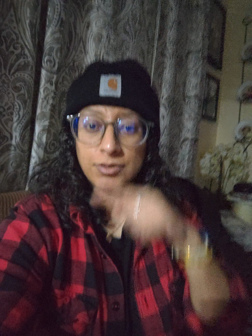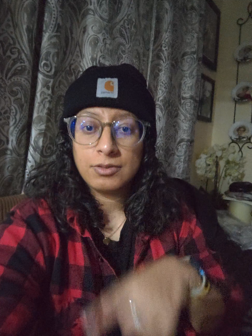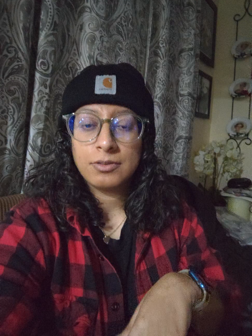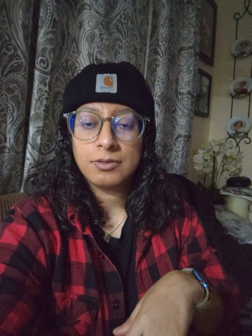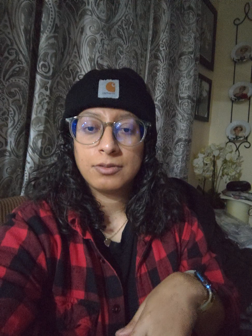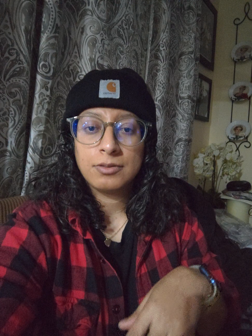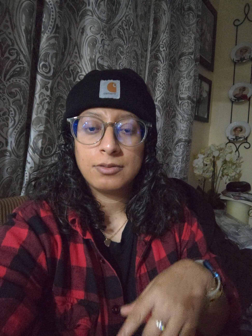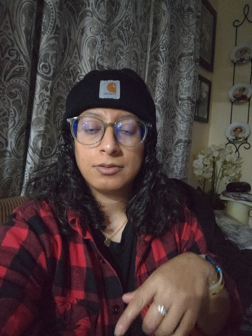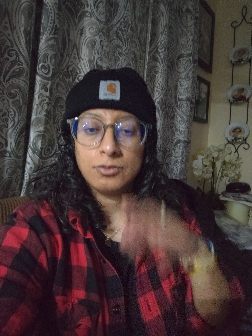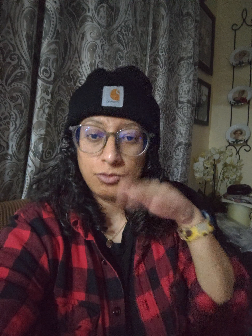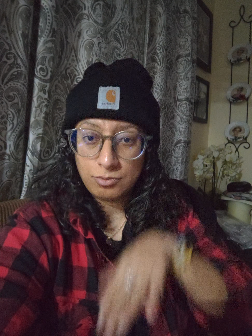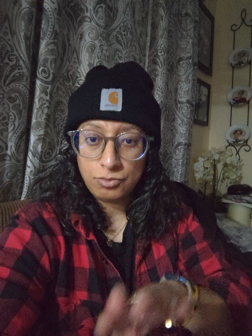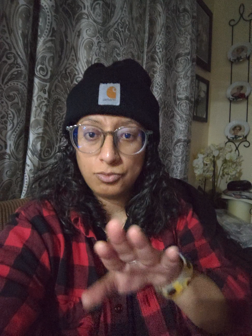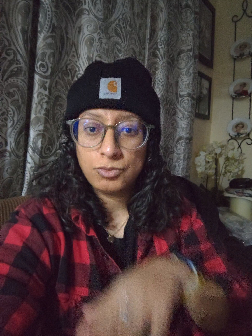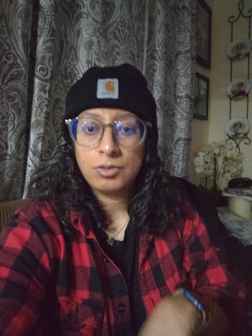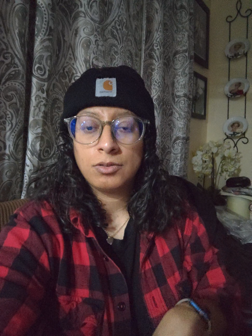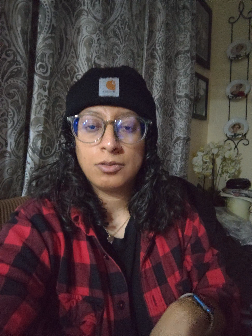into